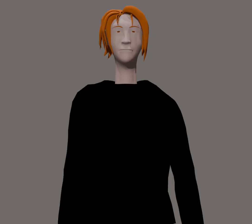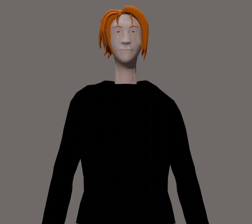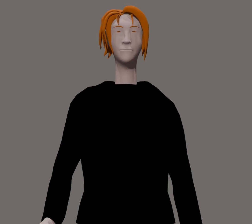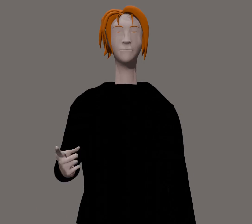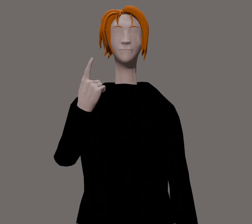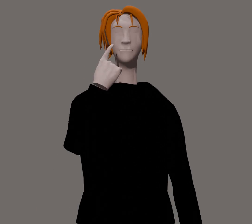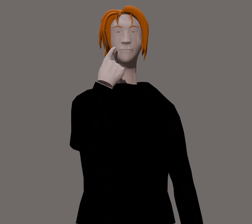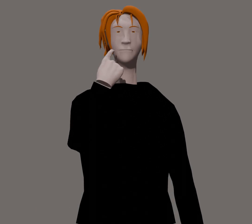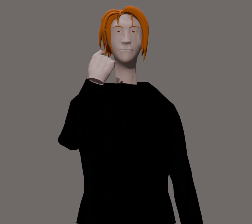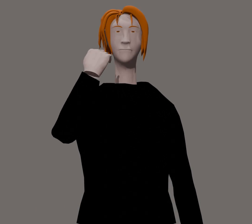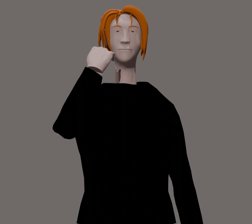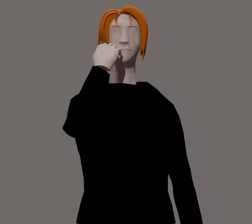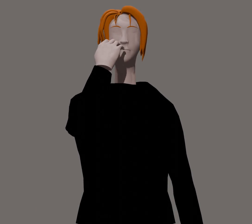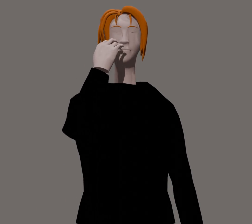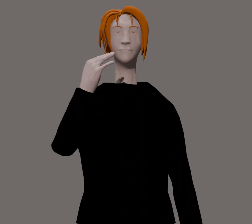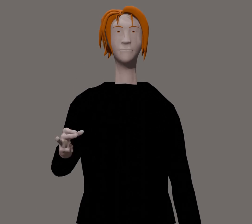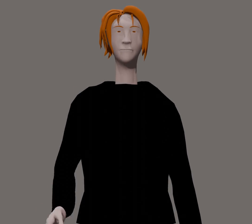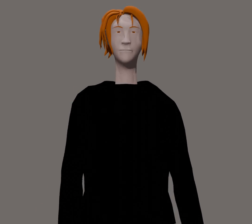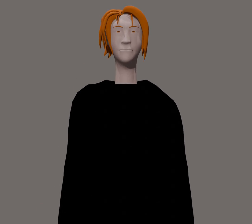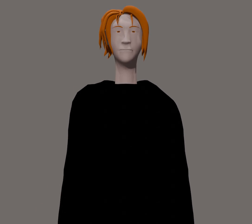Cold Sore